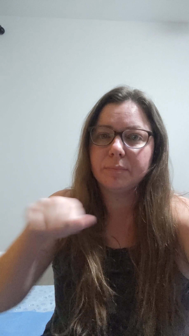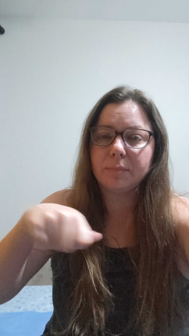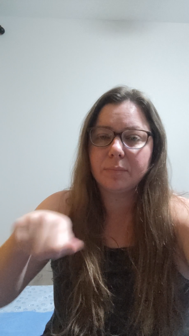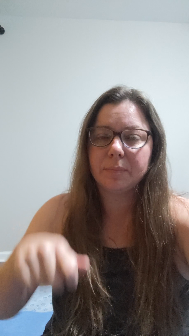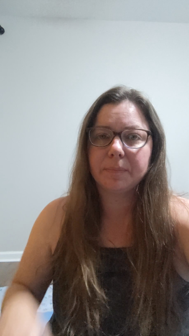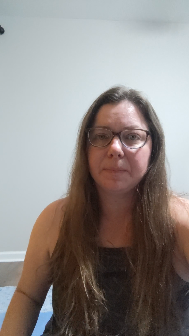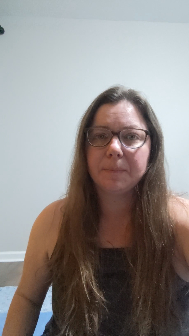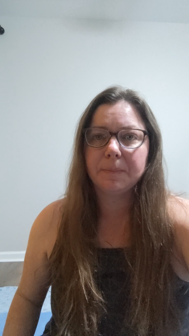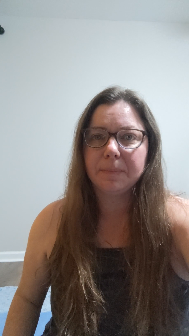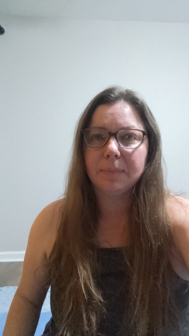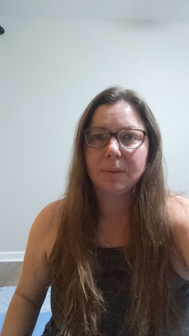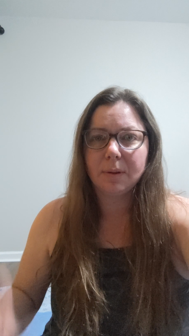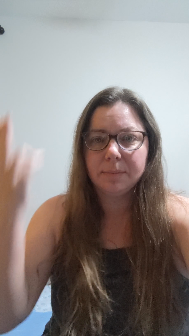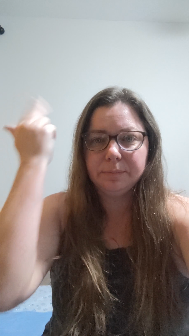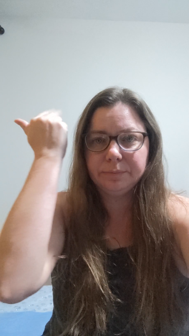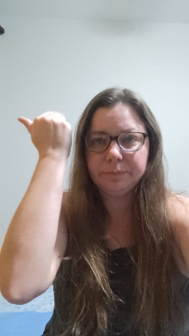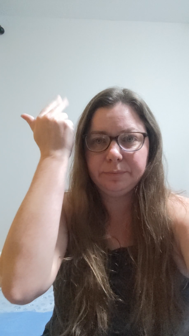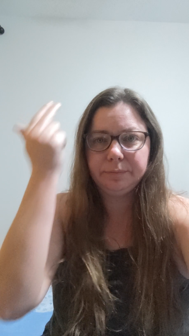rabbit